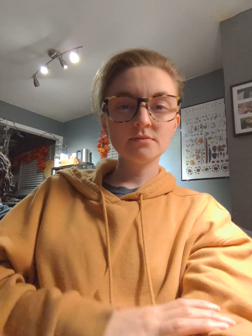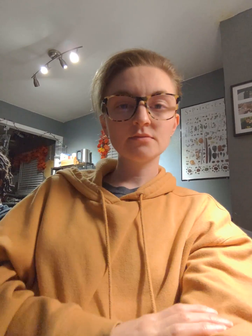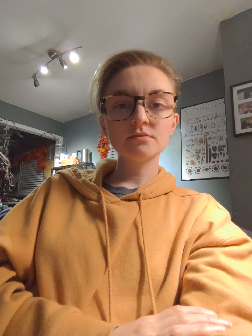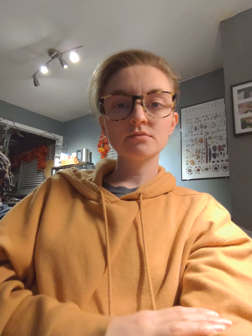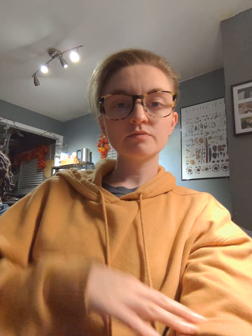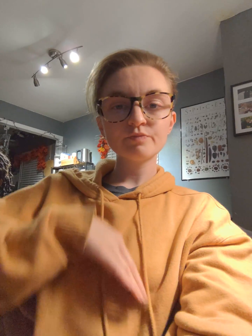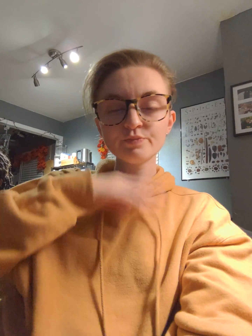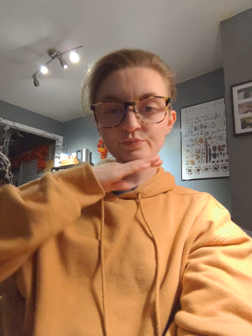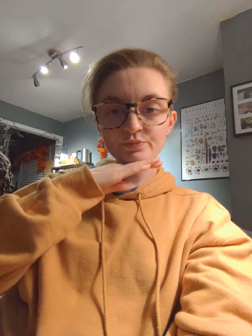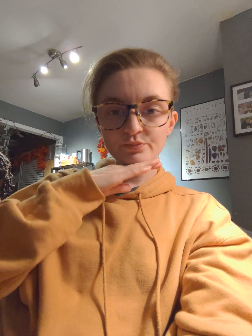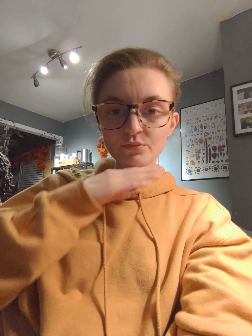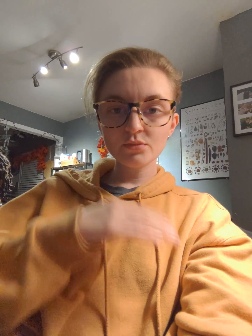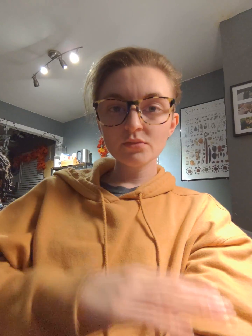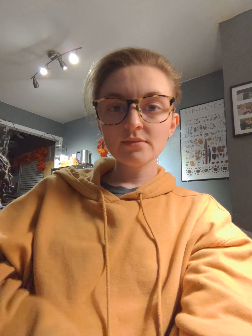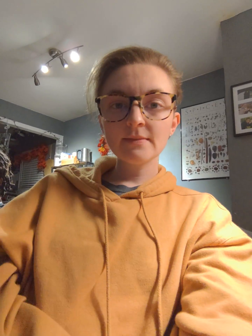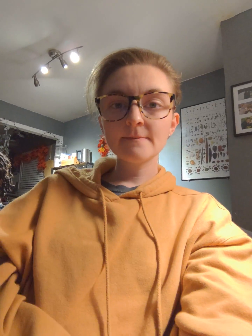full